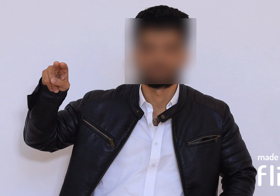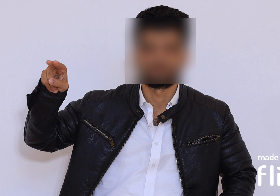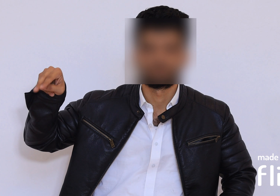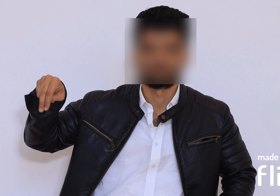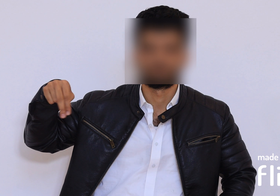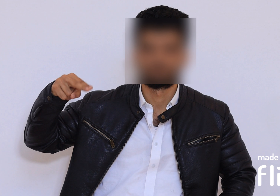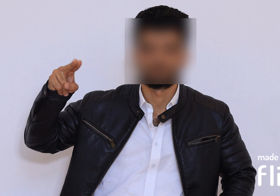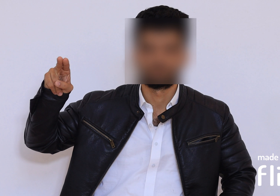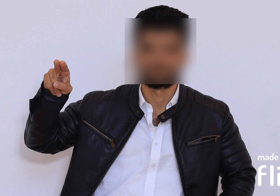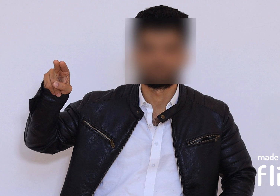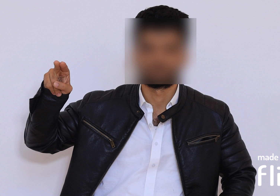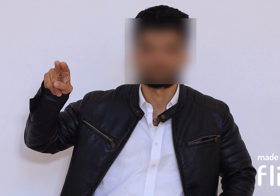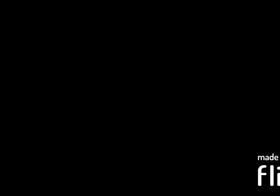ہ